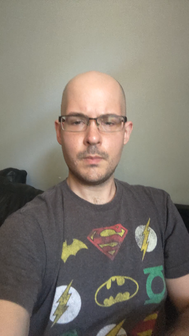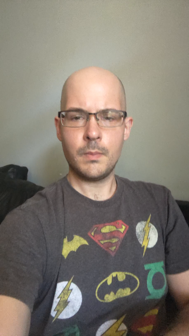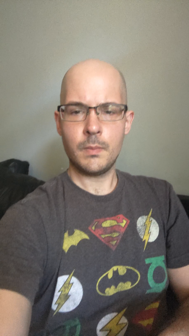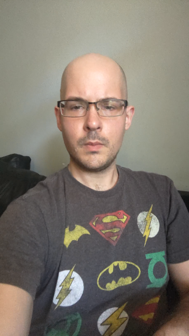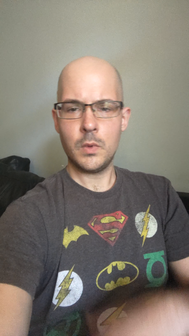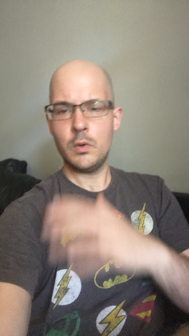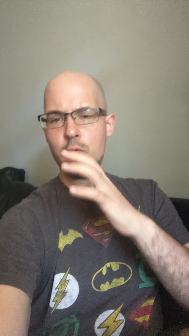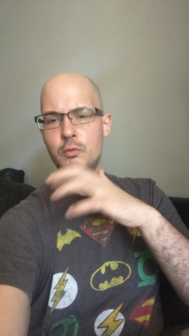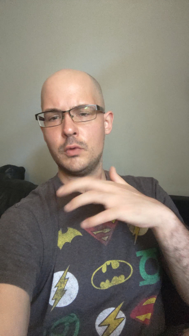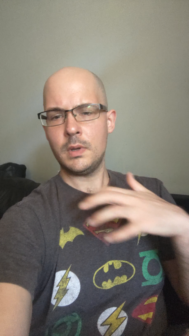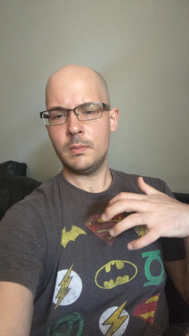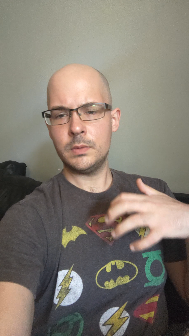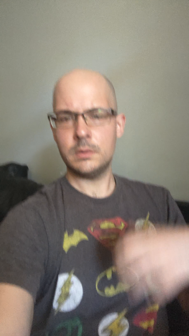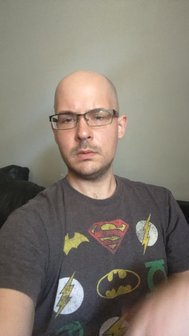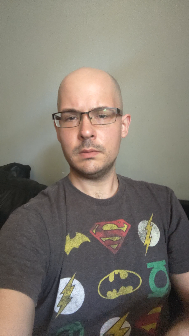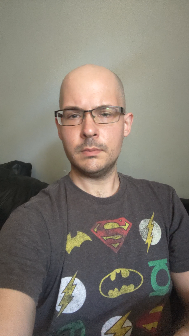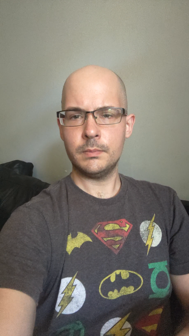grapes